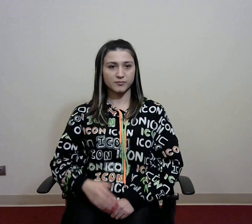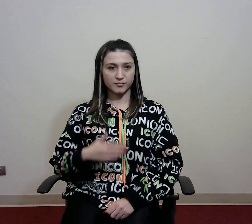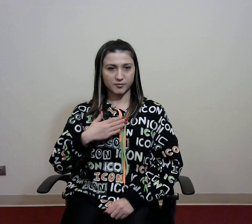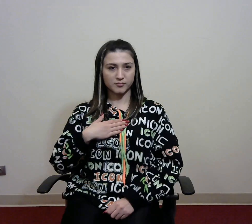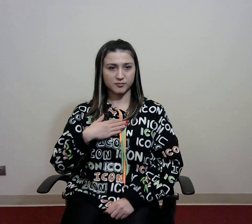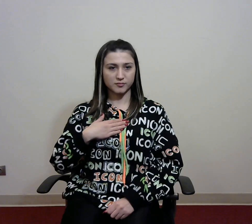mən